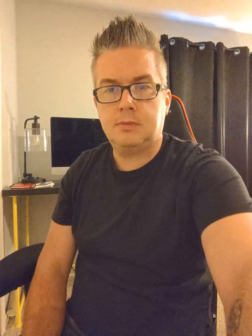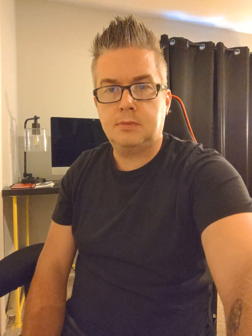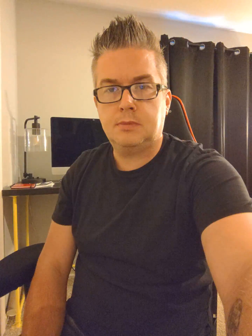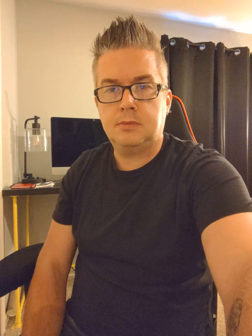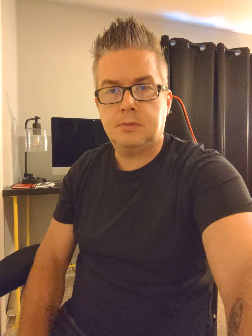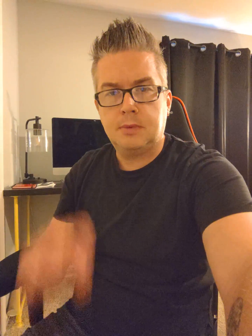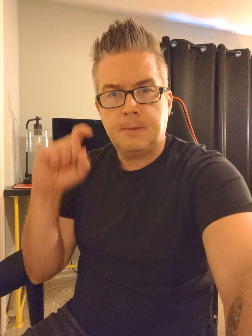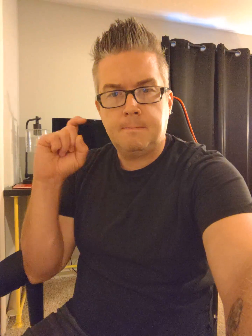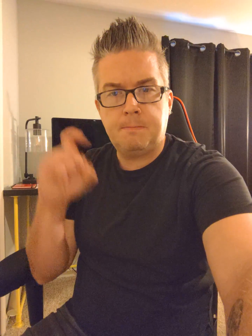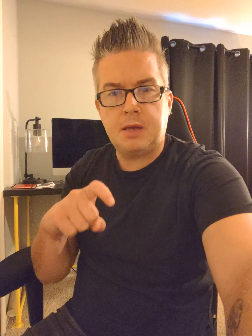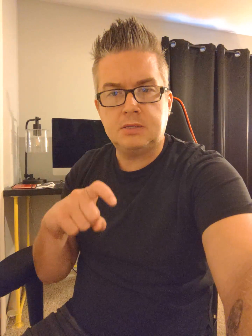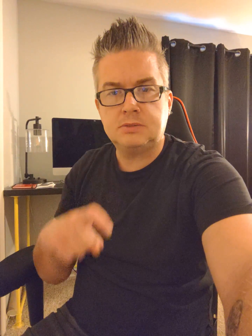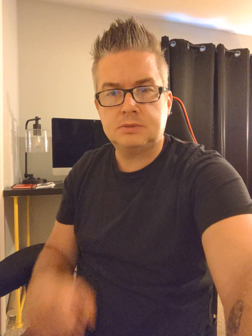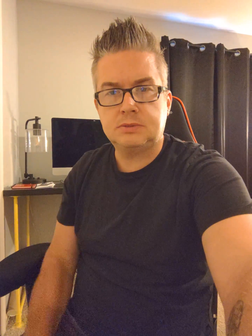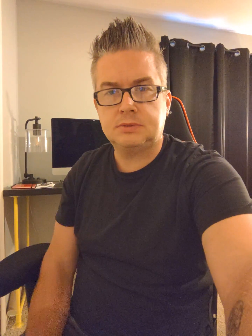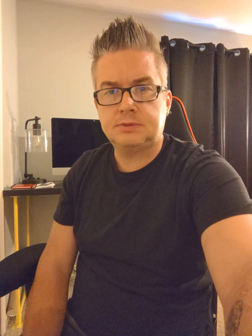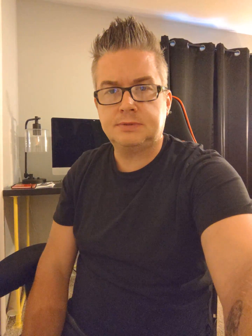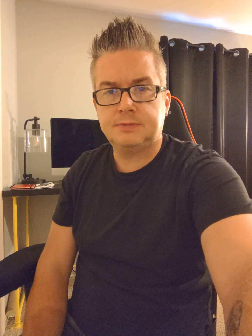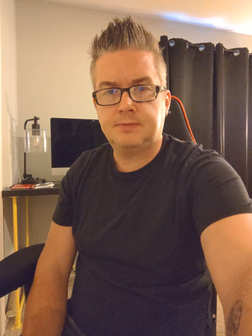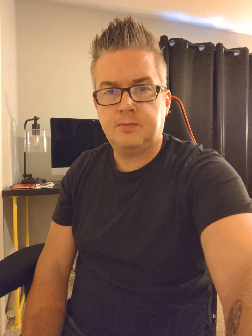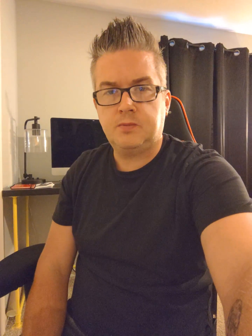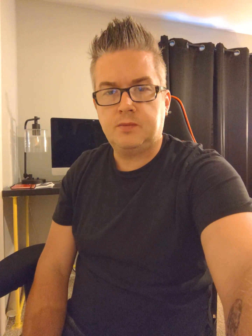must